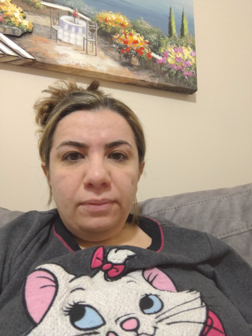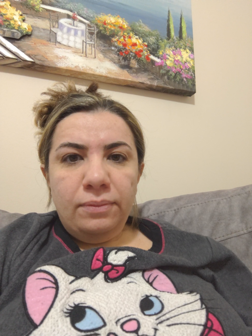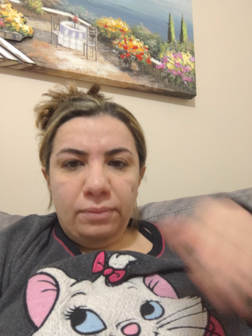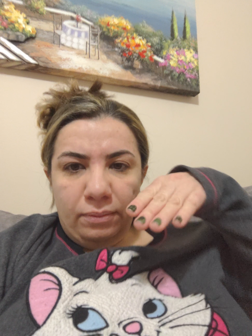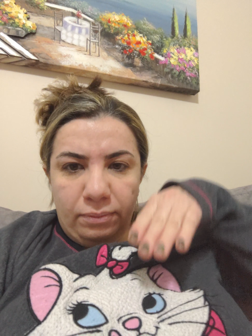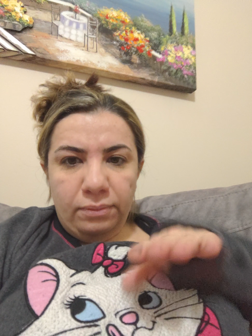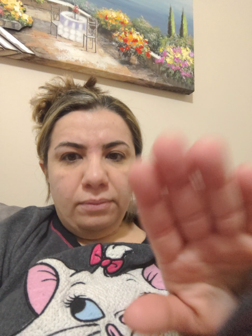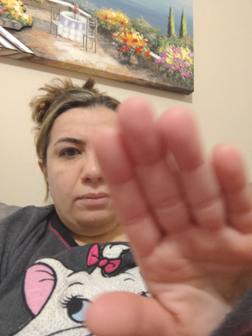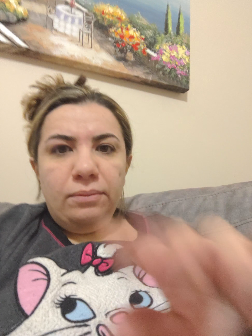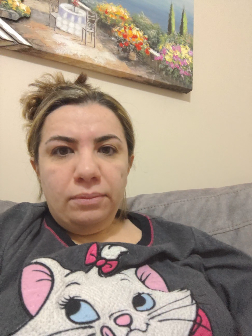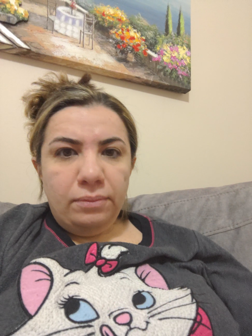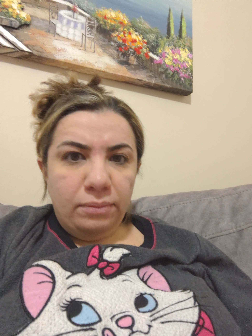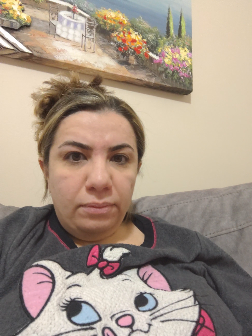into